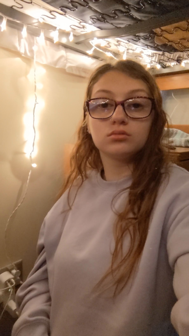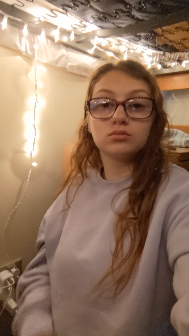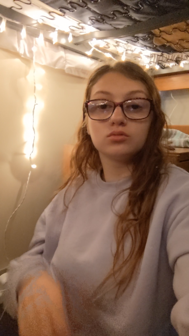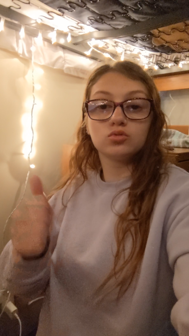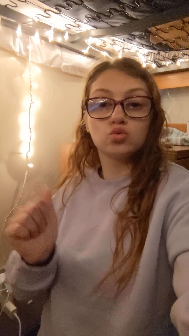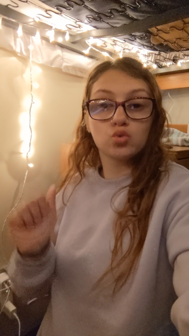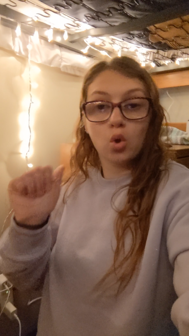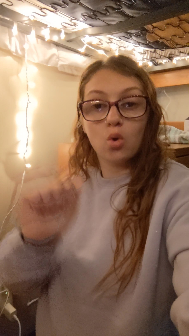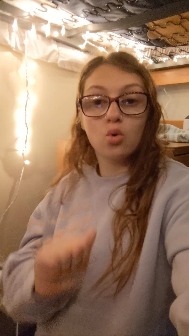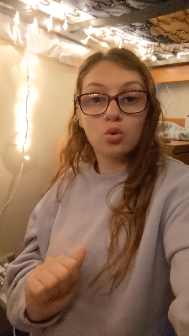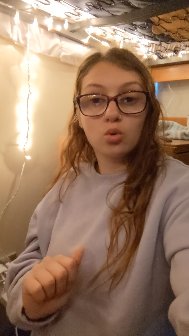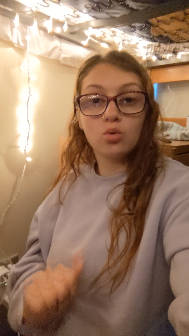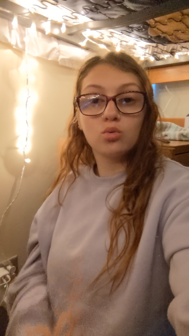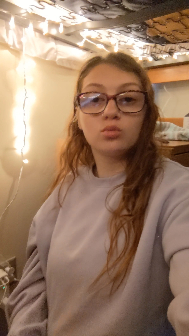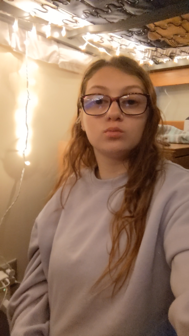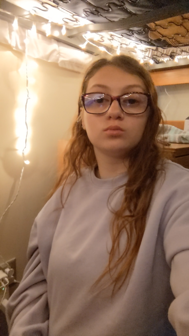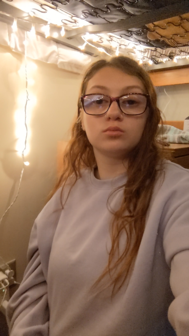coats